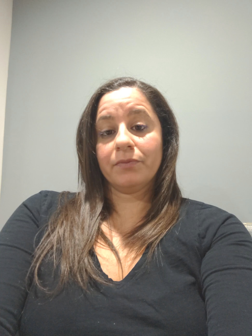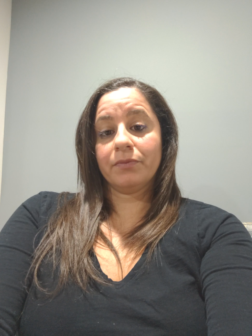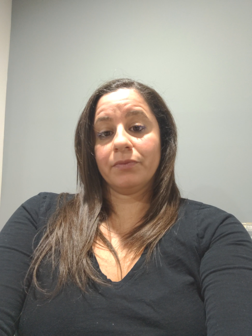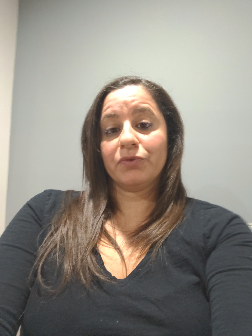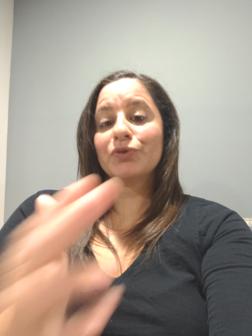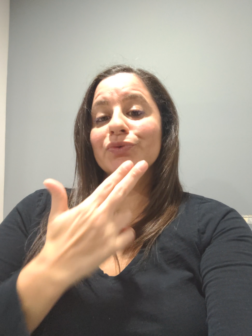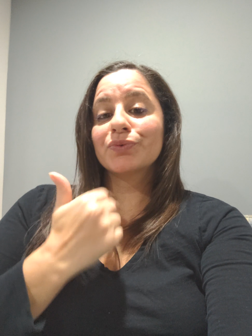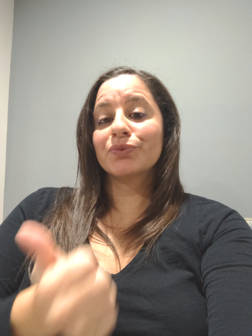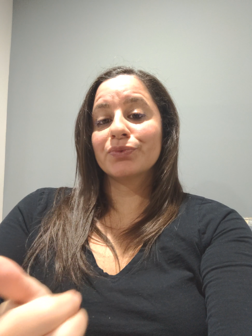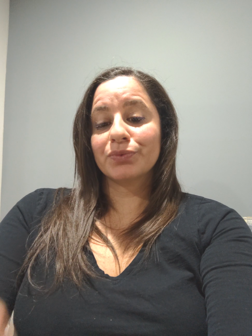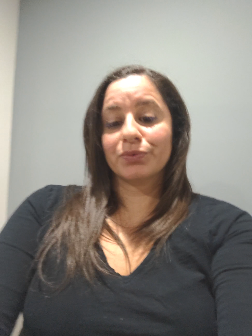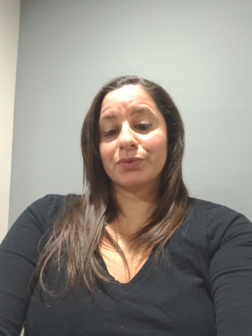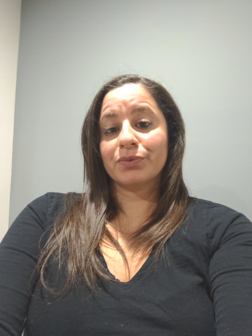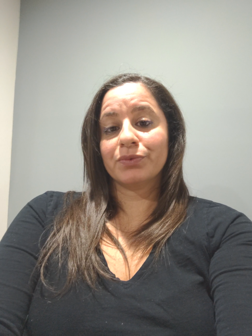cute